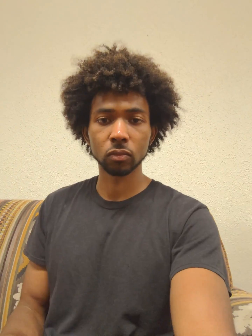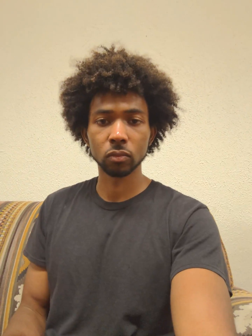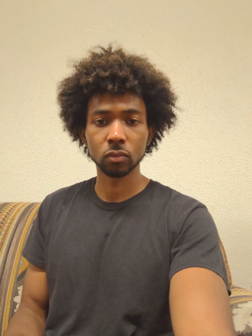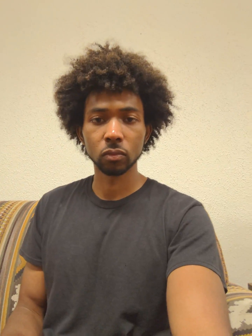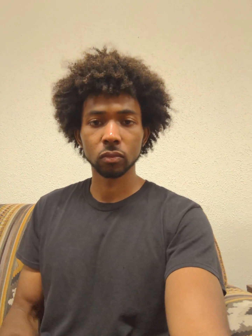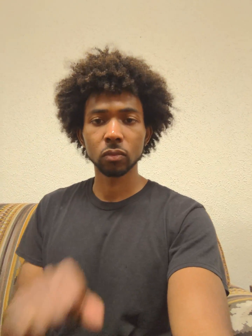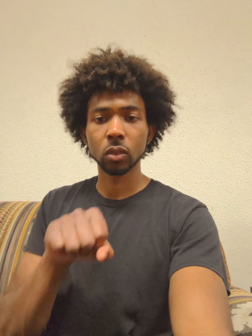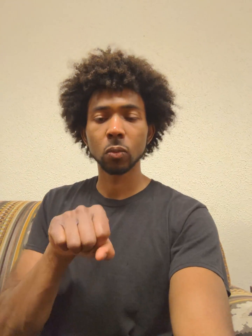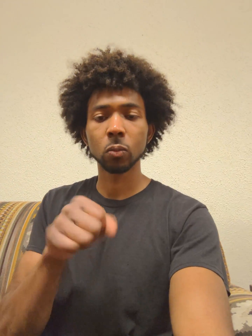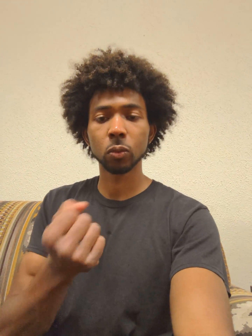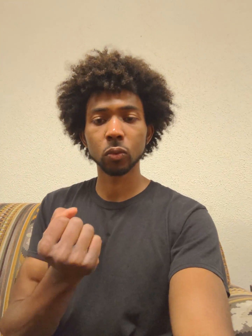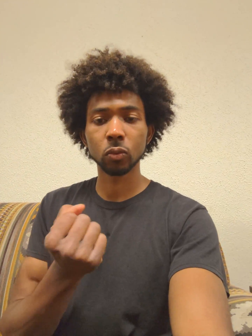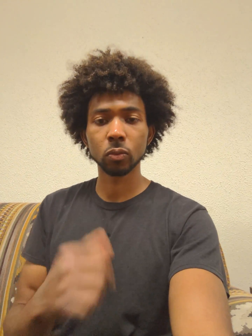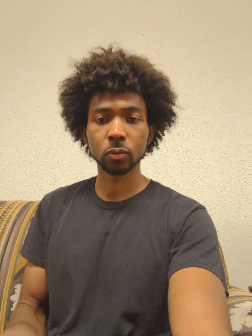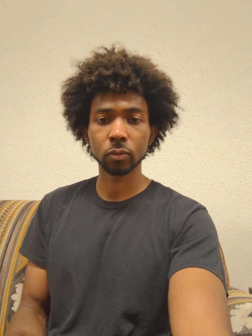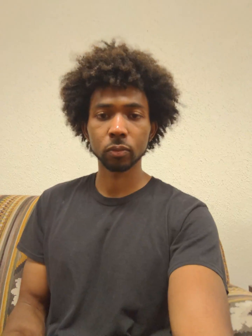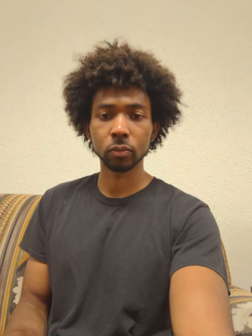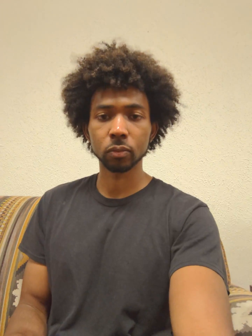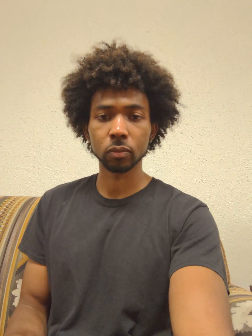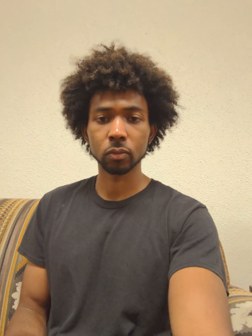break